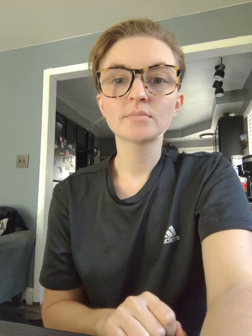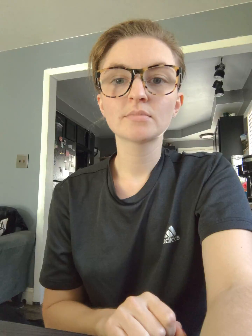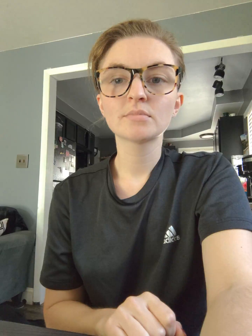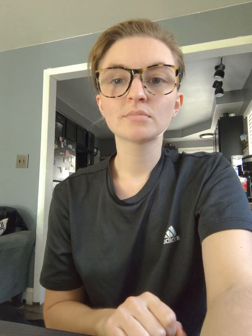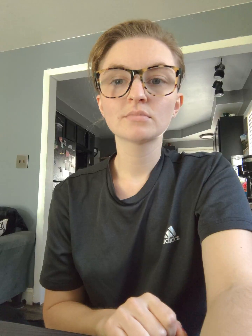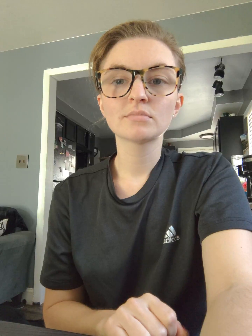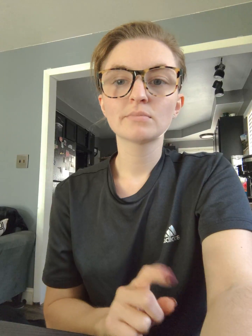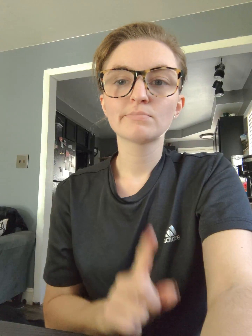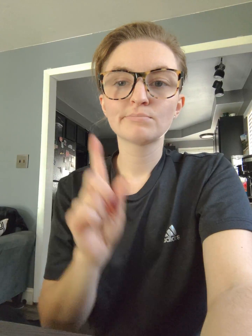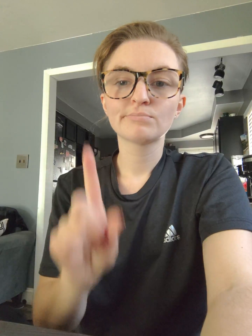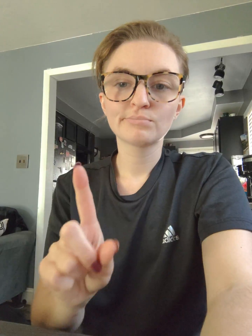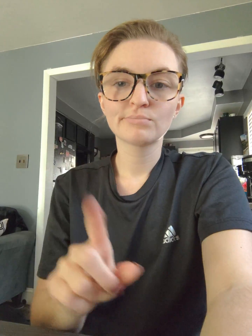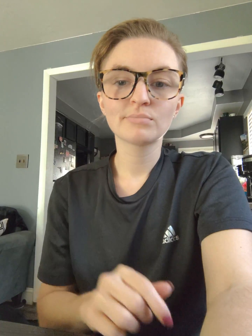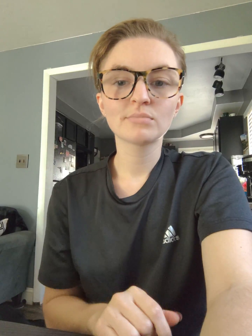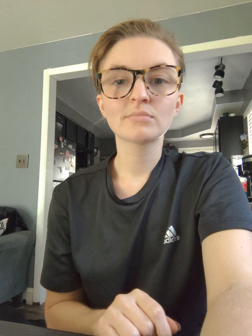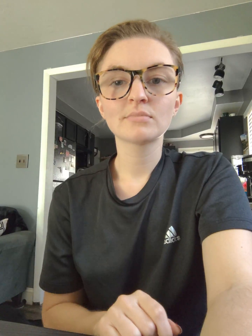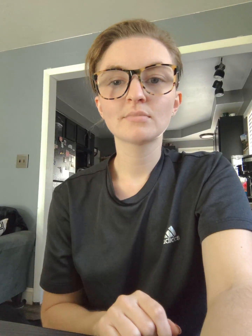bump